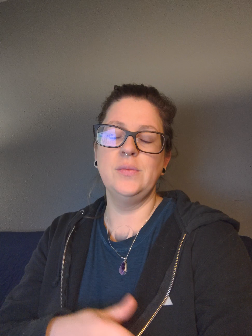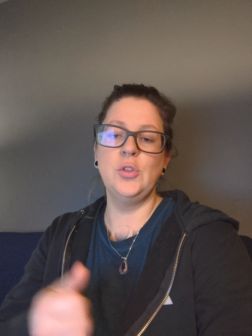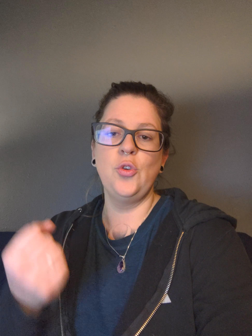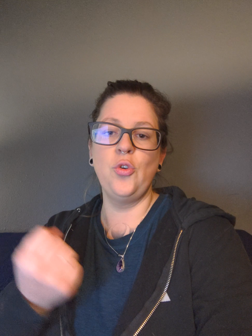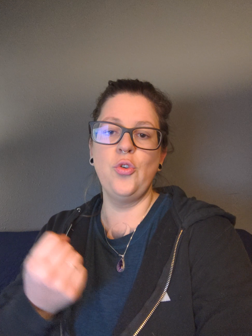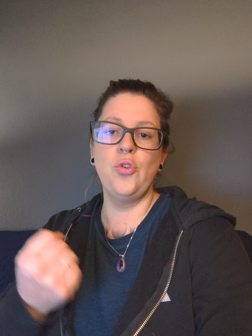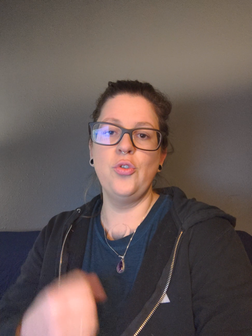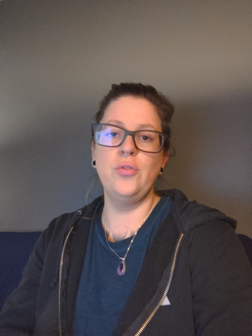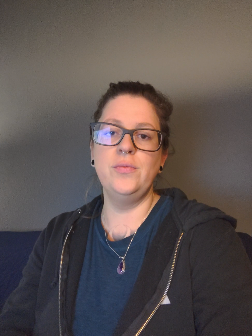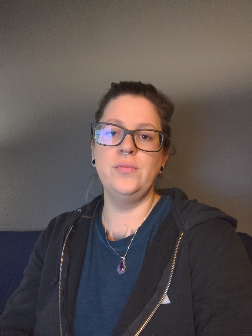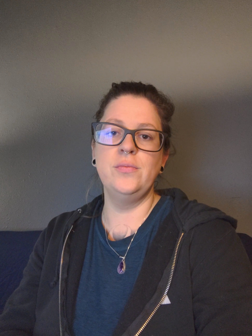car